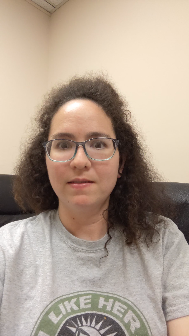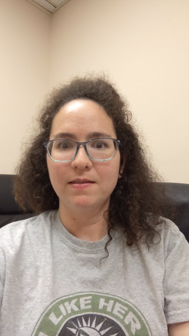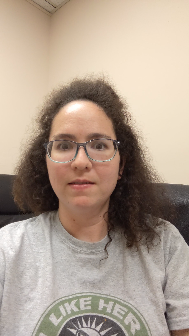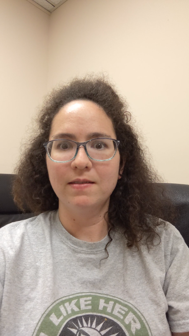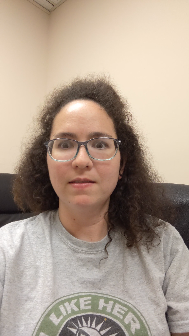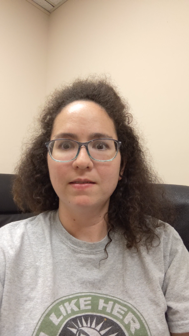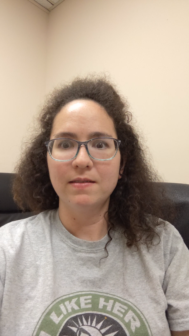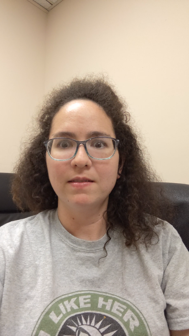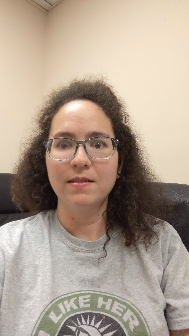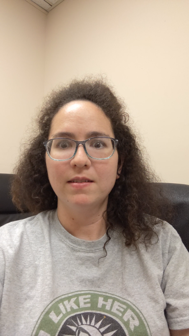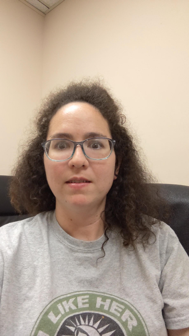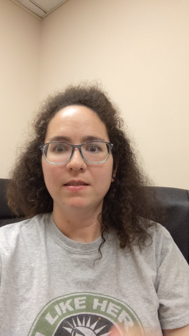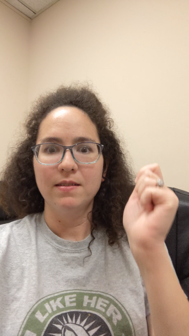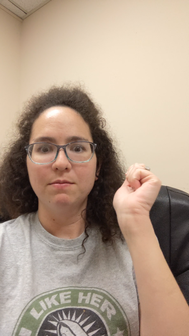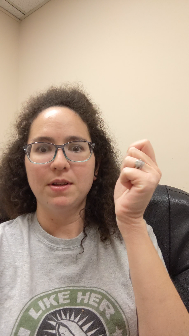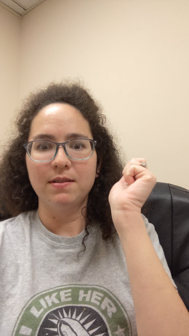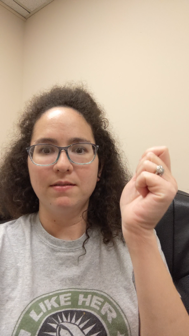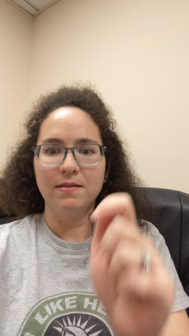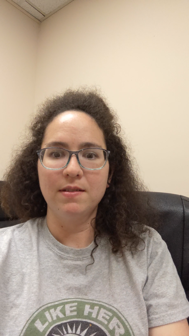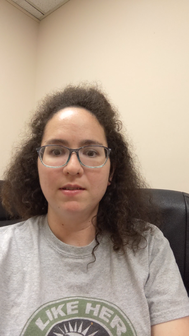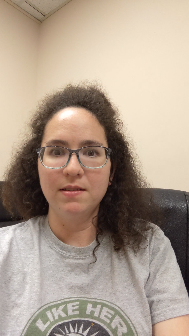bat